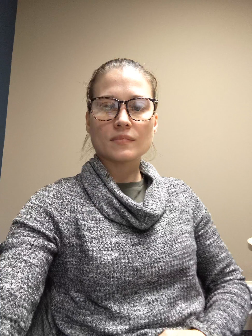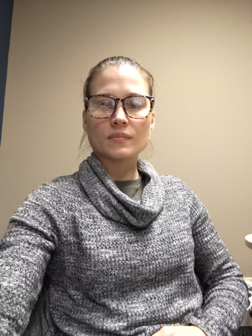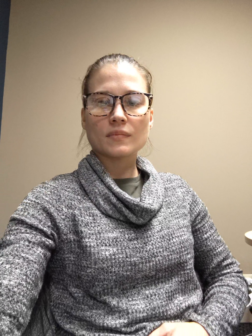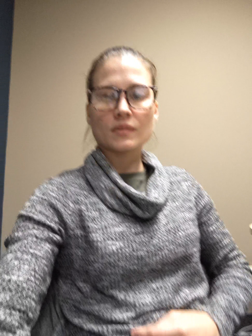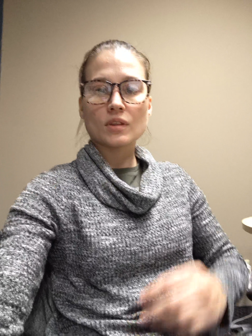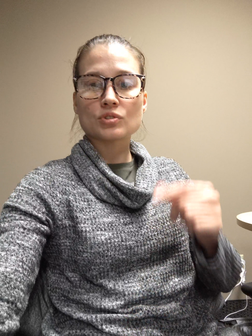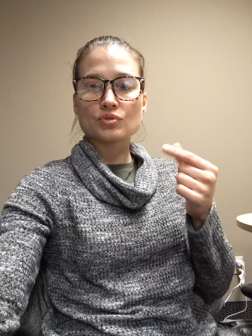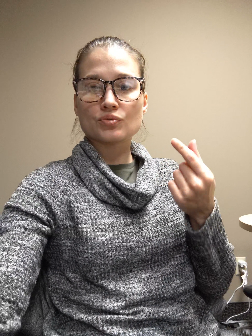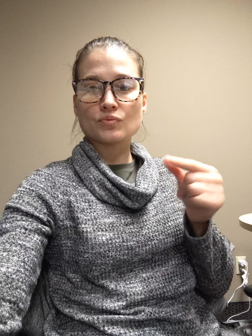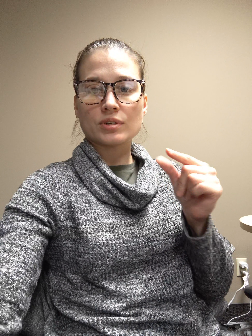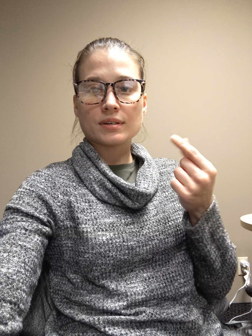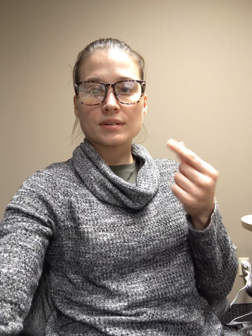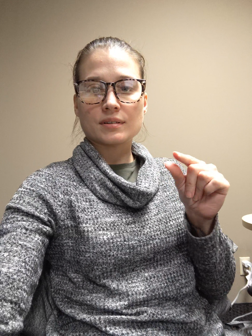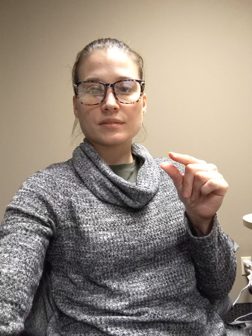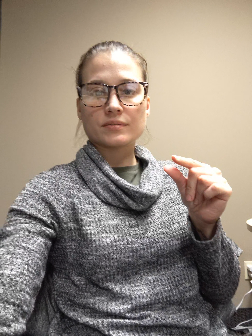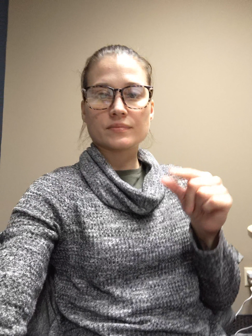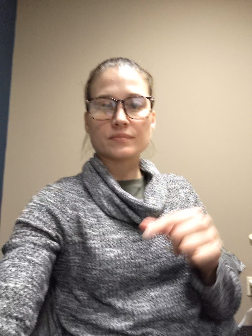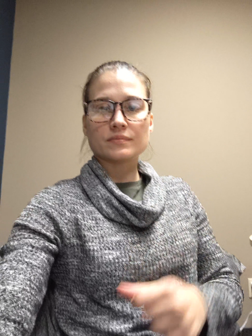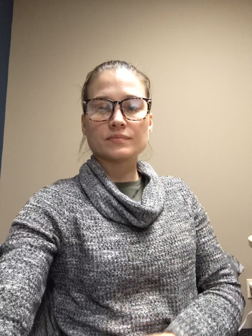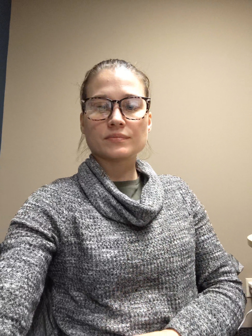green